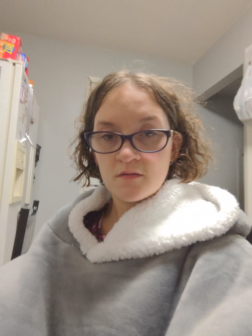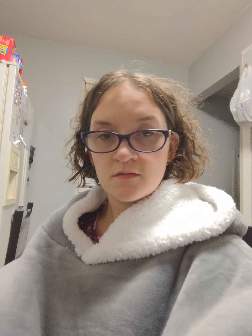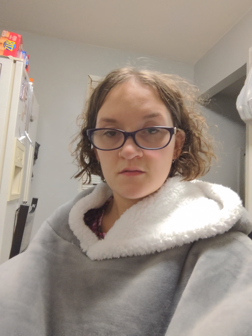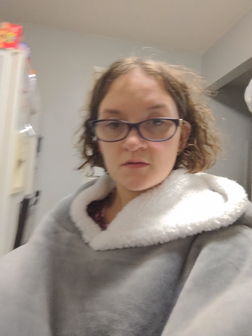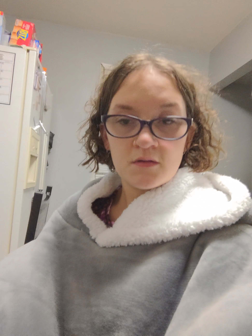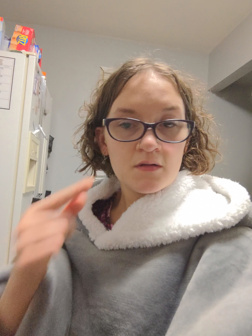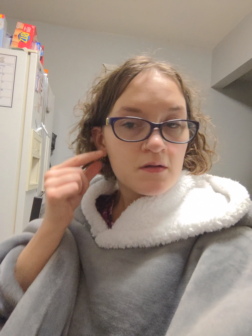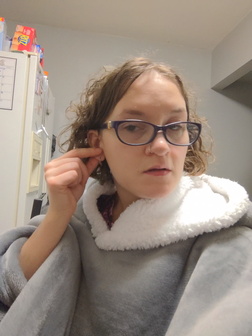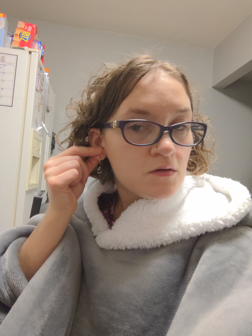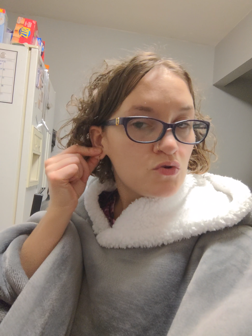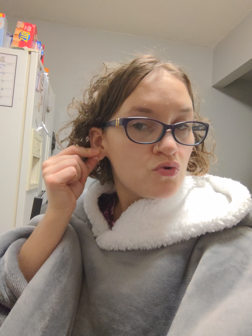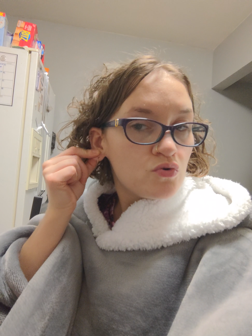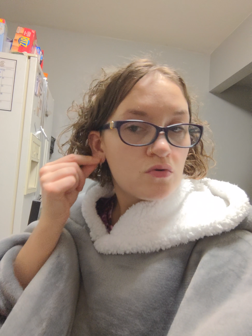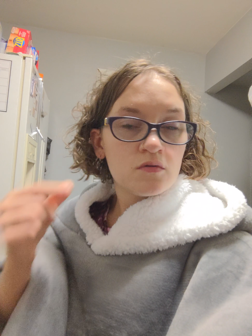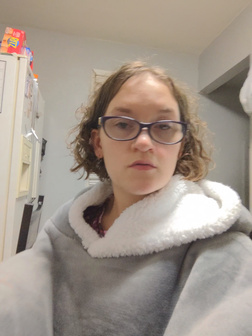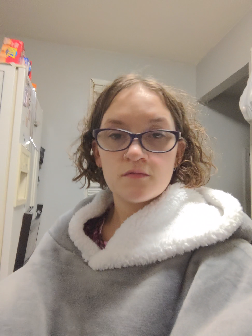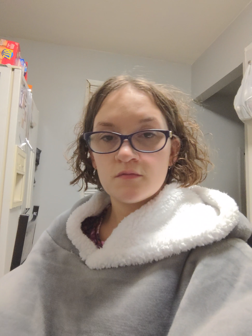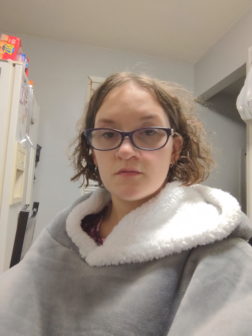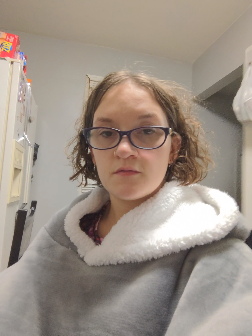ear